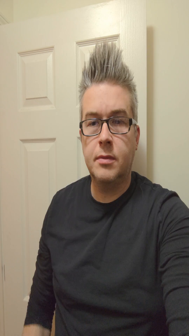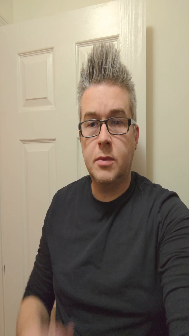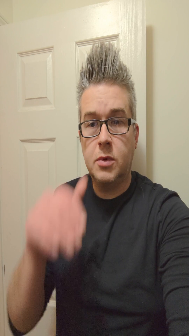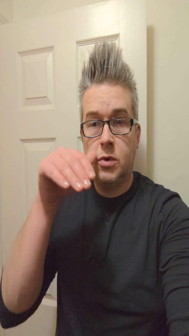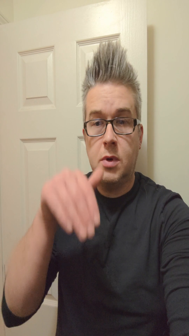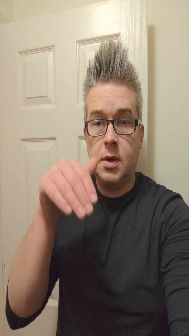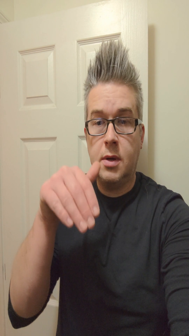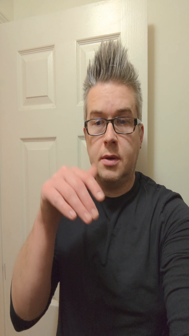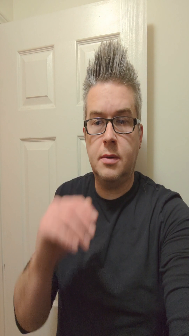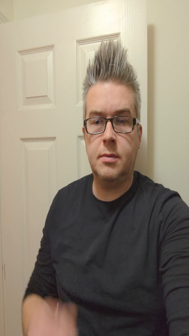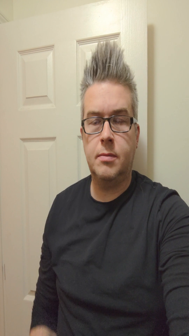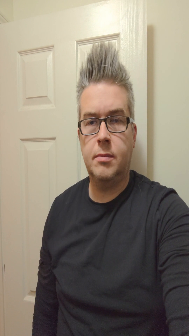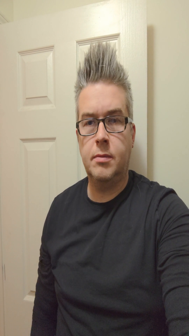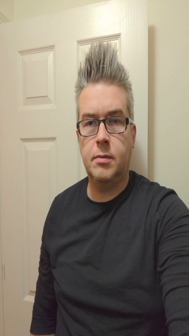night